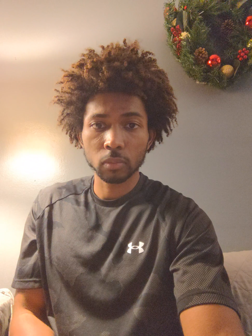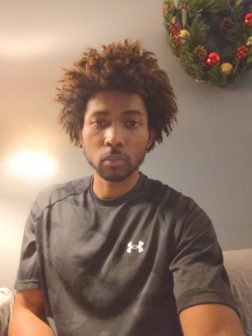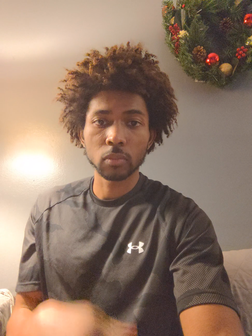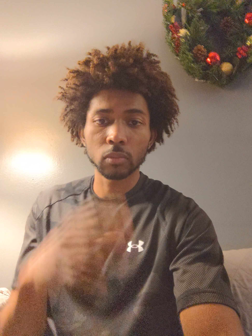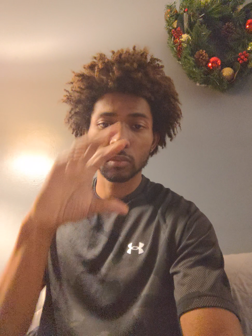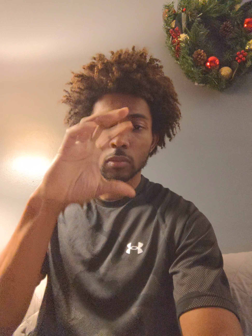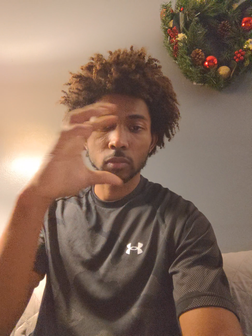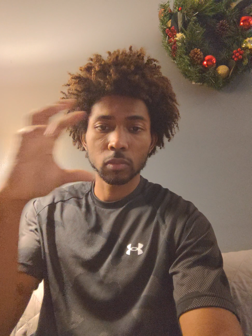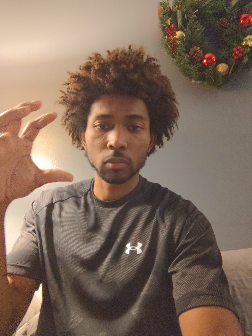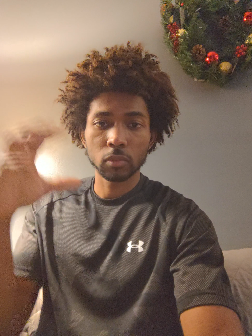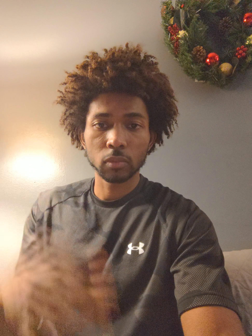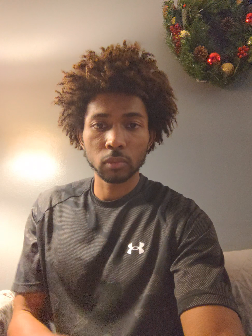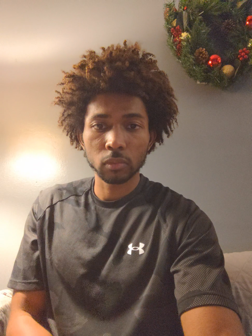cloud